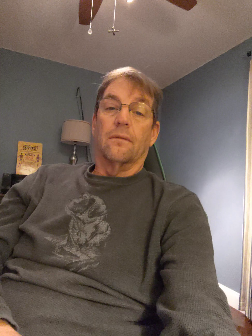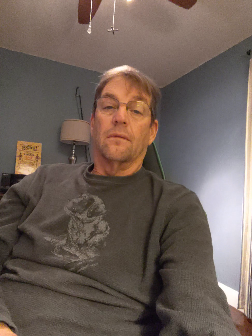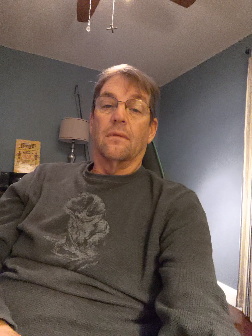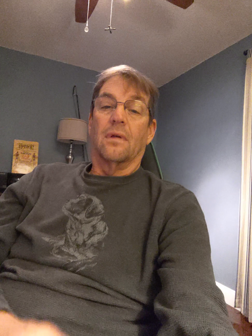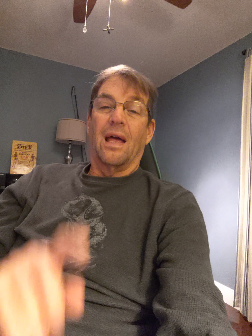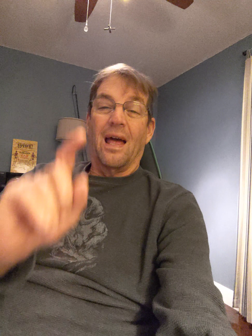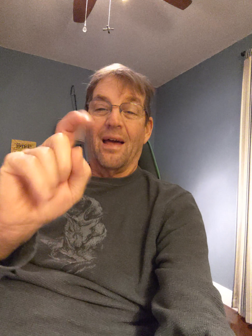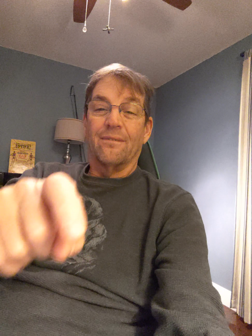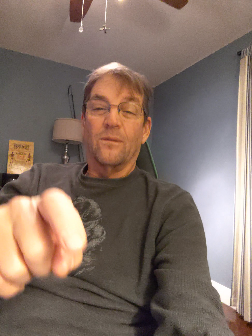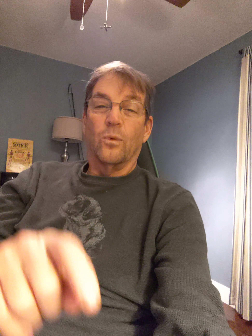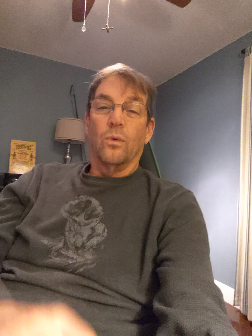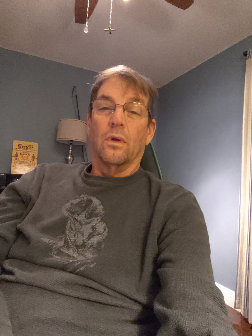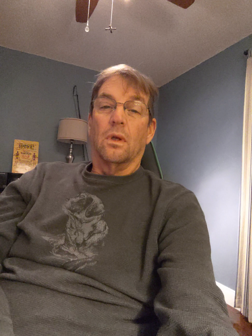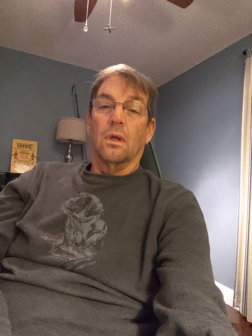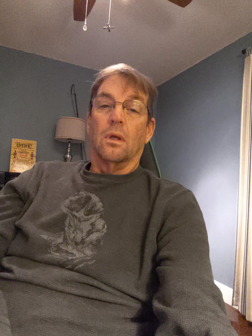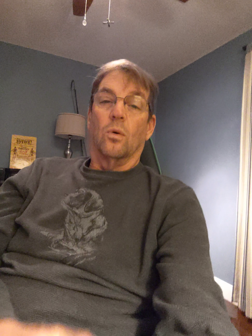have to